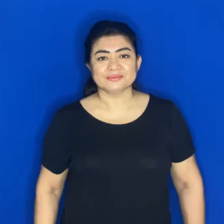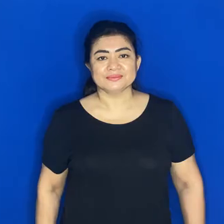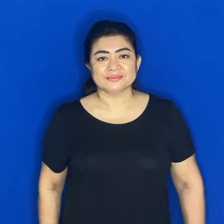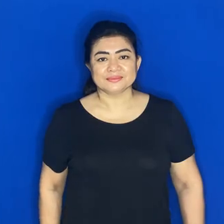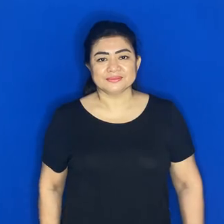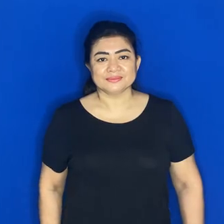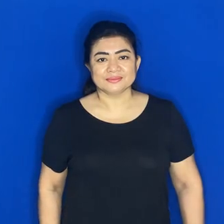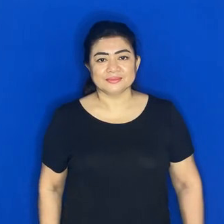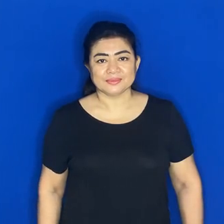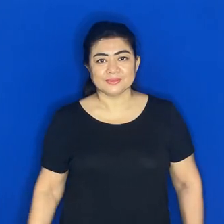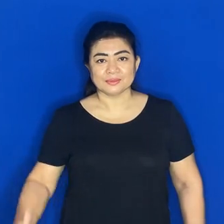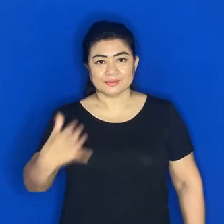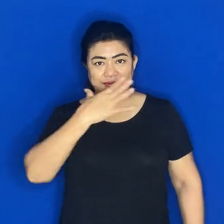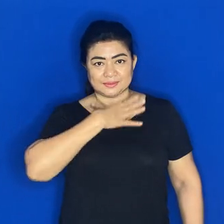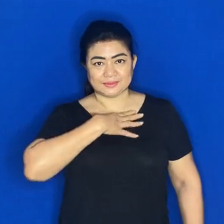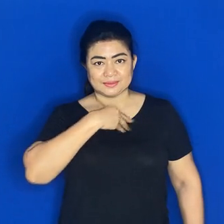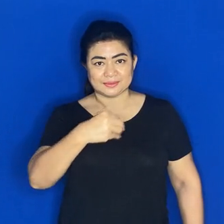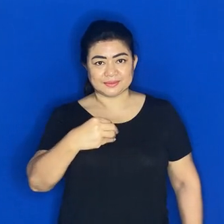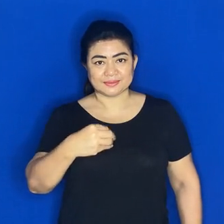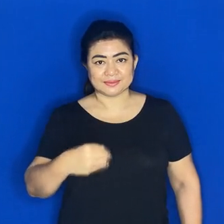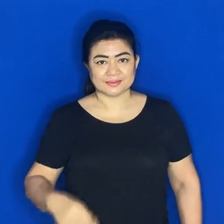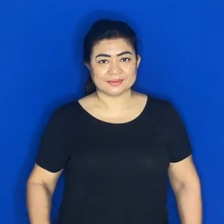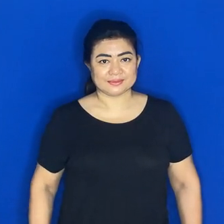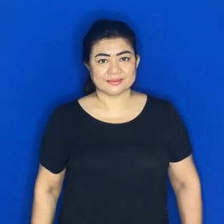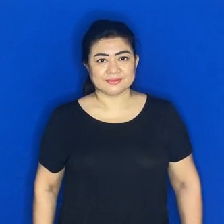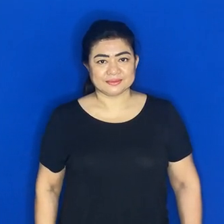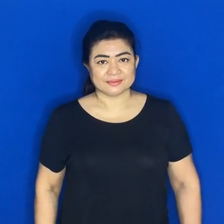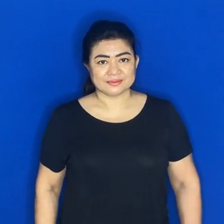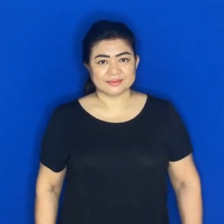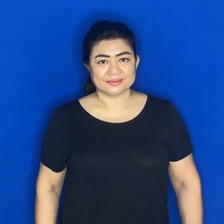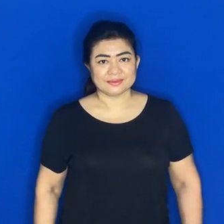white